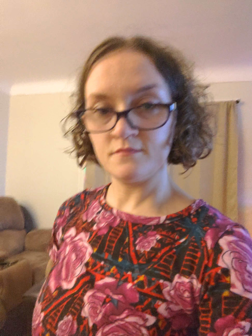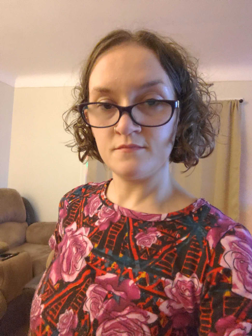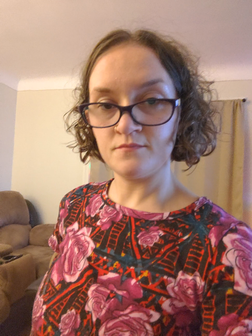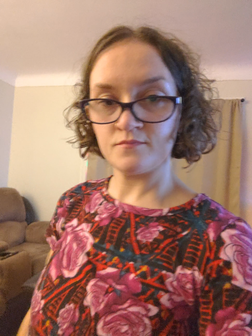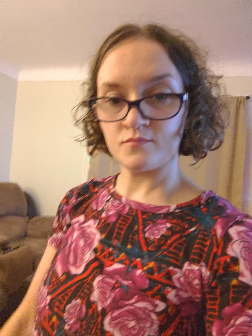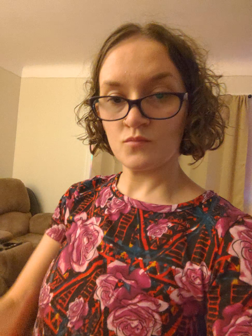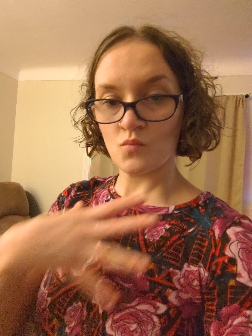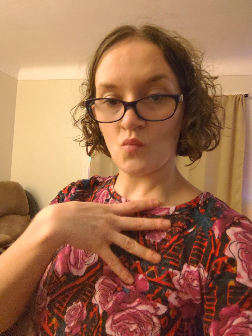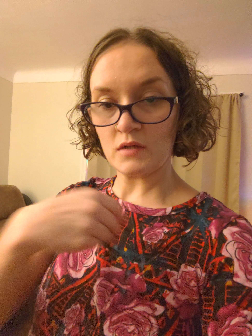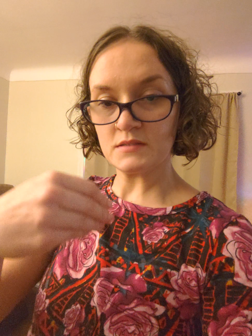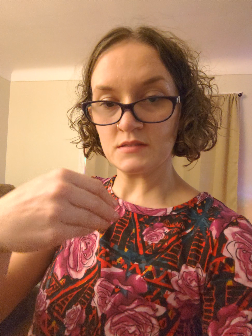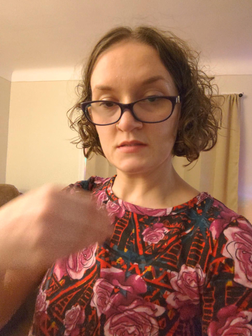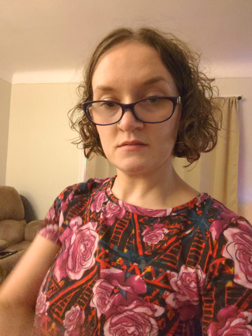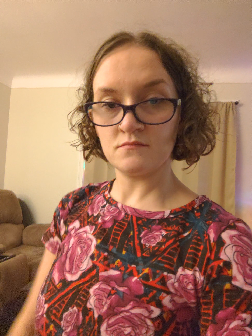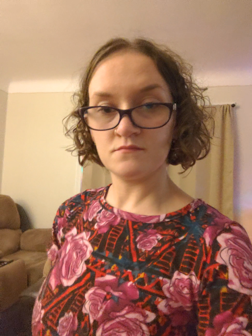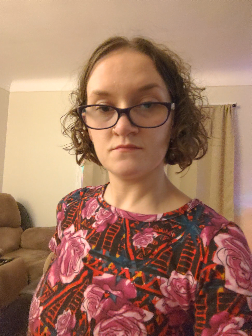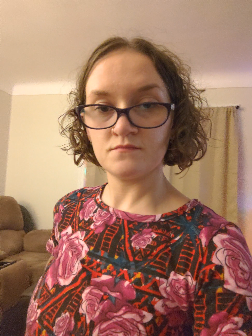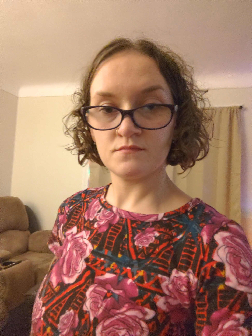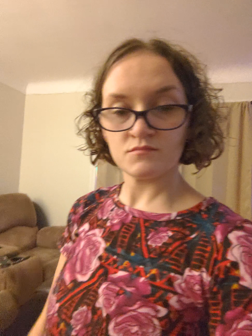white